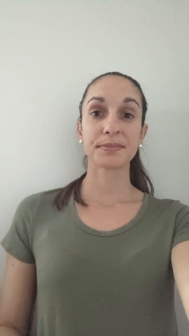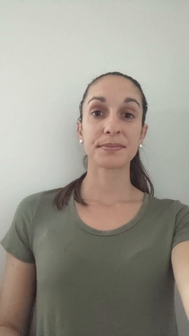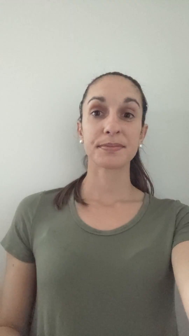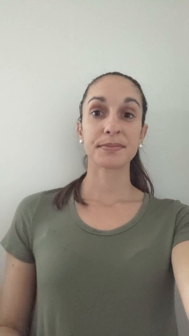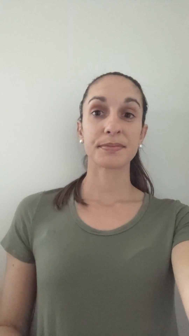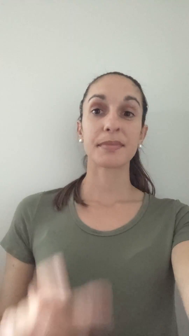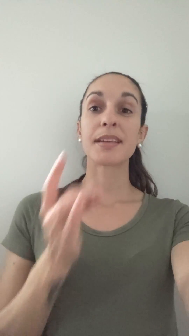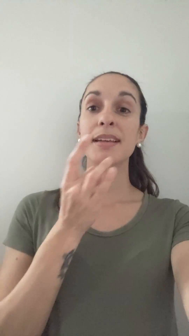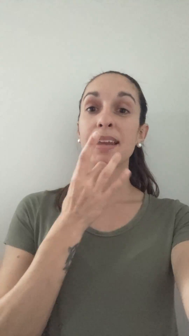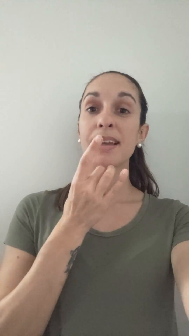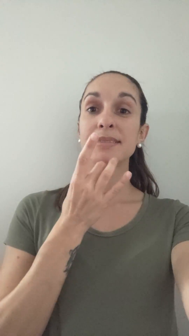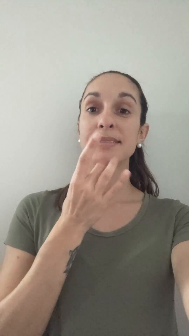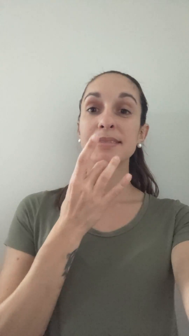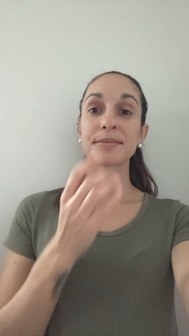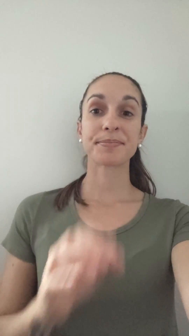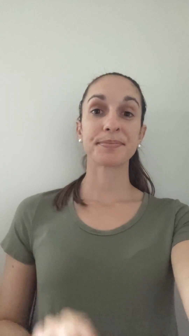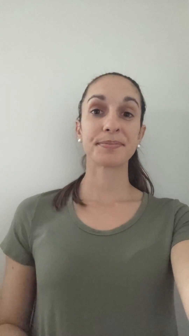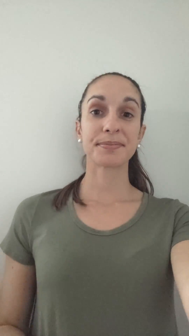light bulb